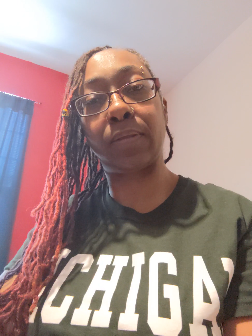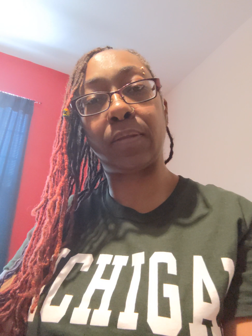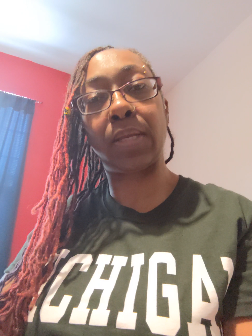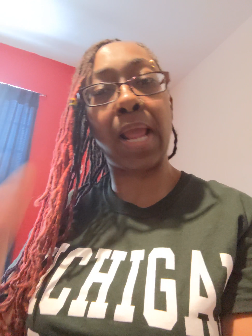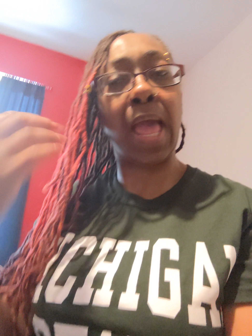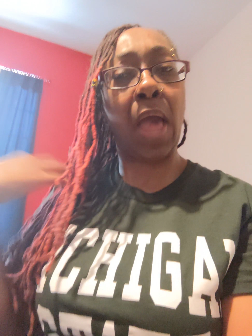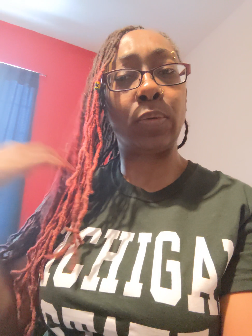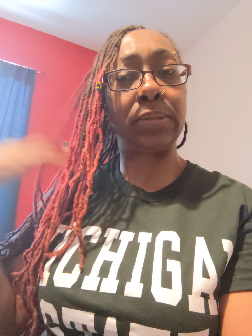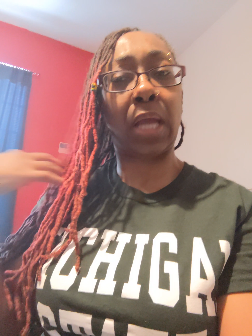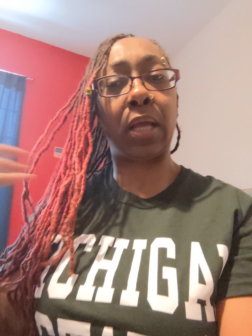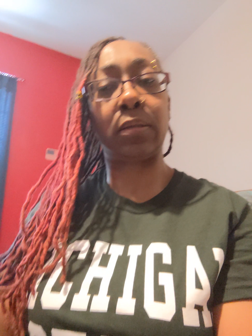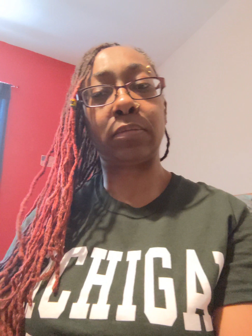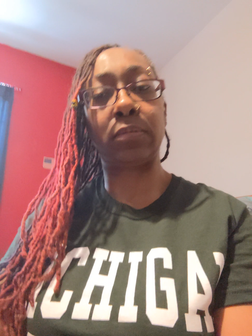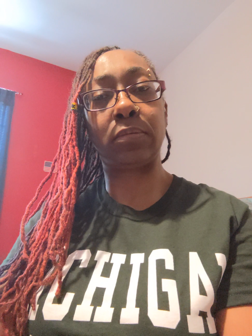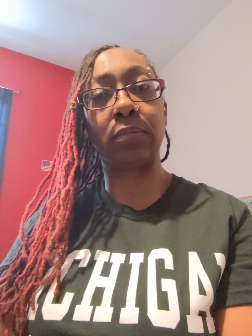outside